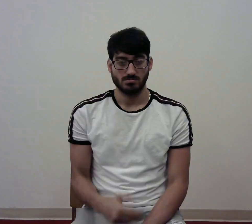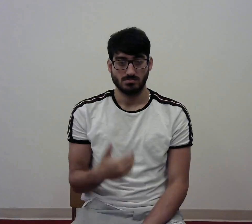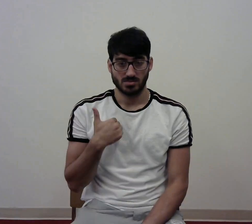mən